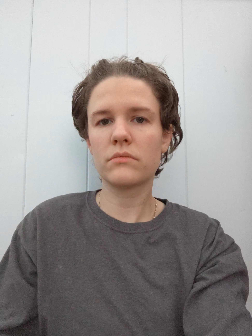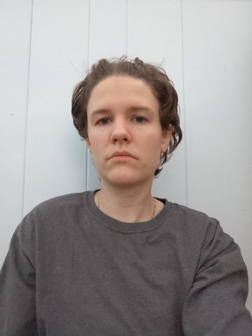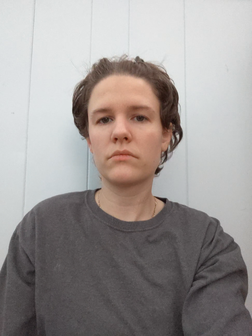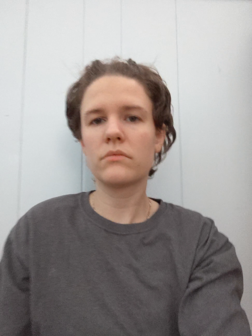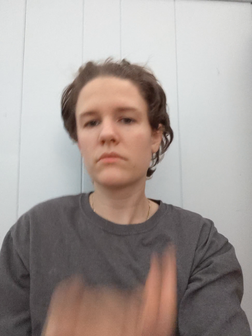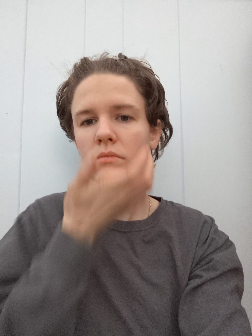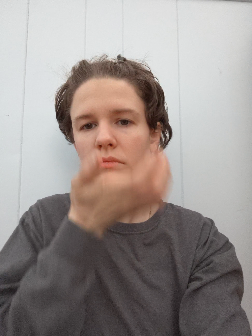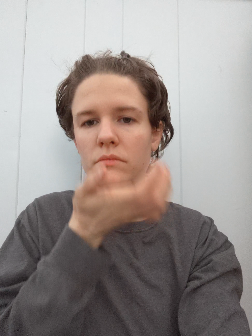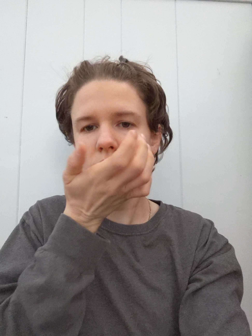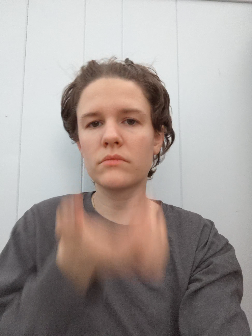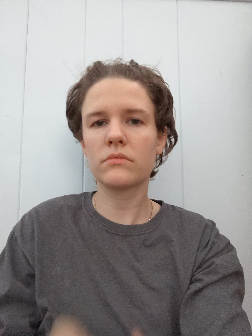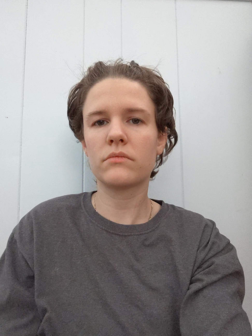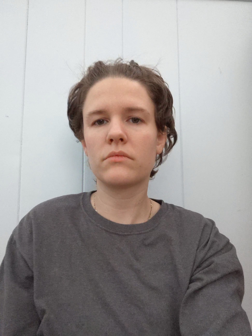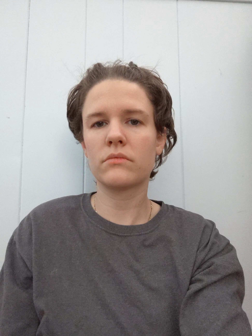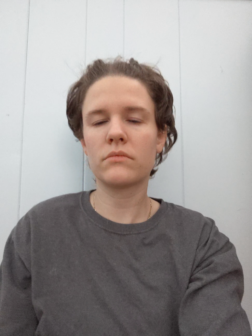grass